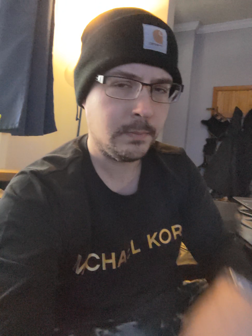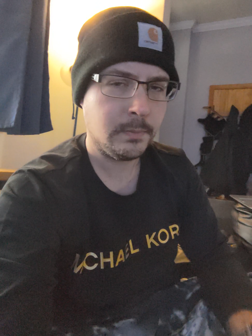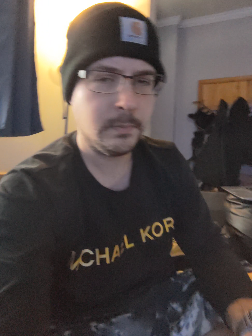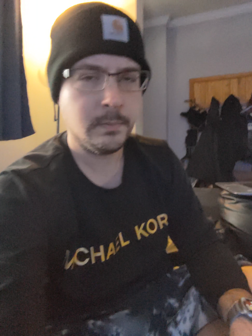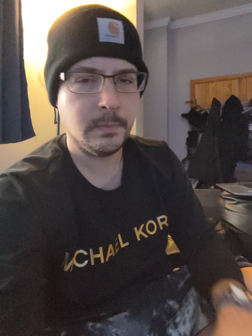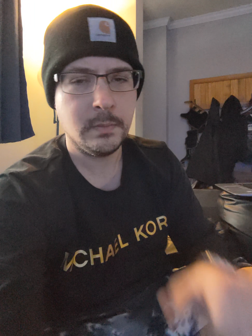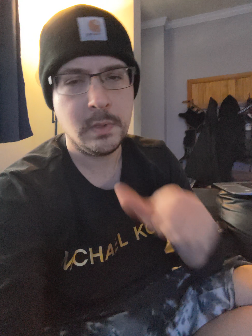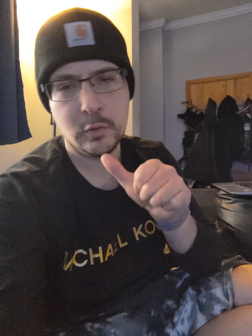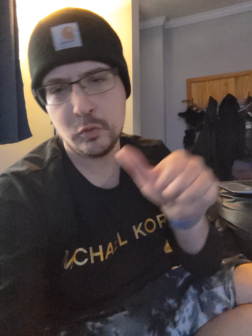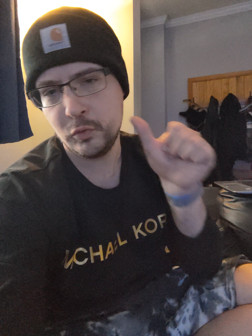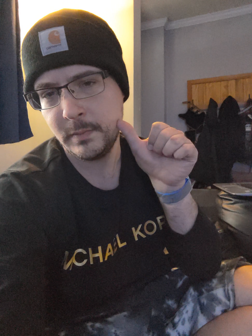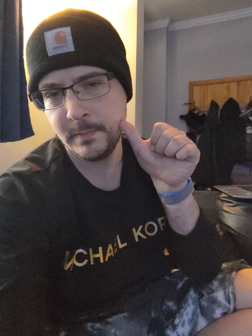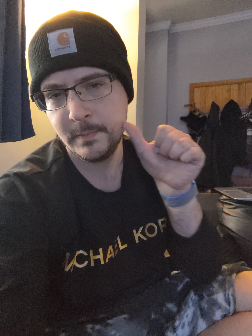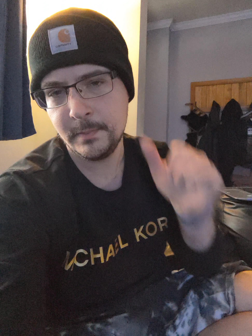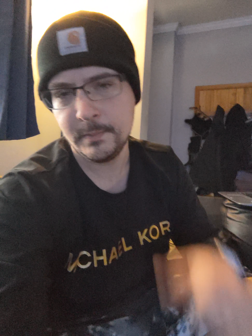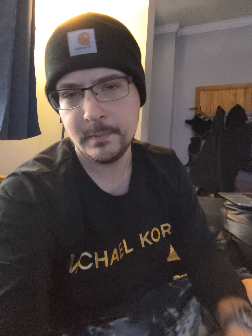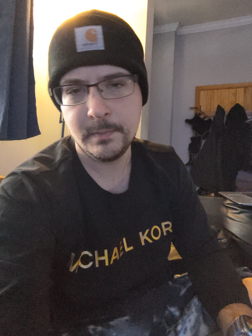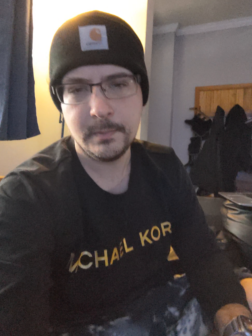yesterday